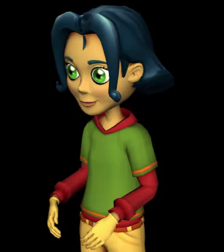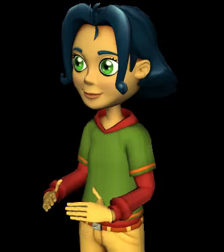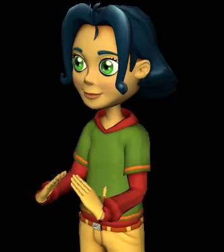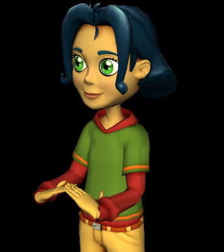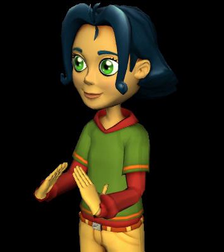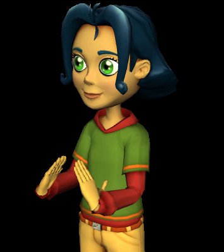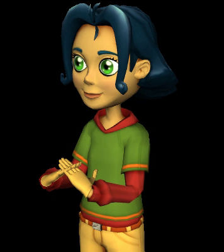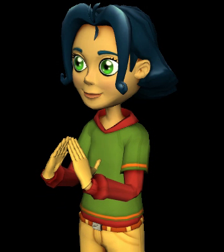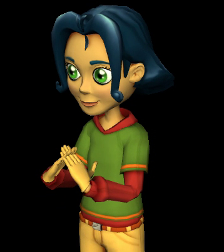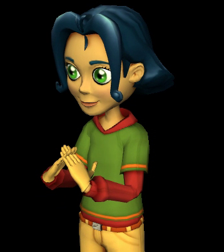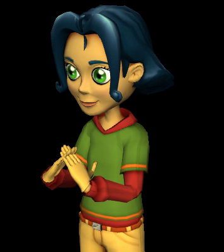جبل